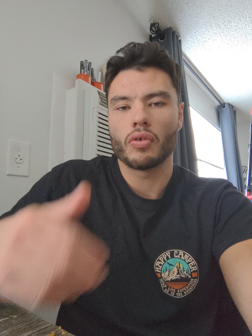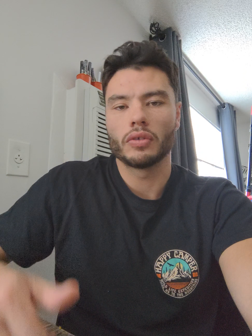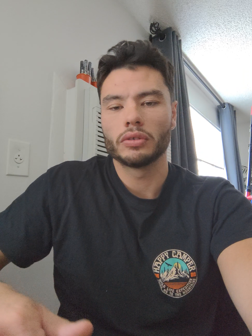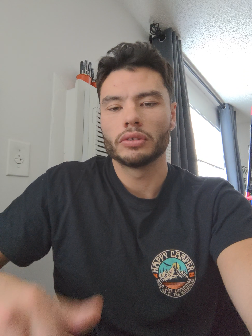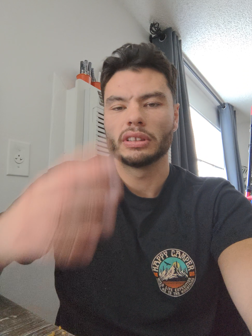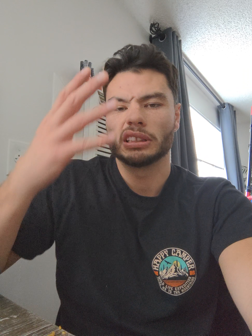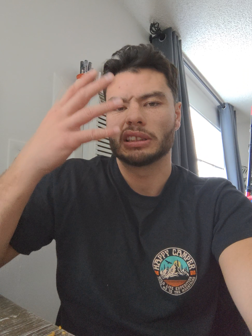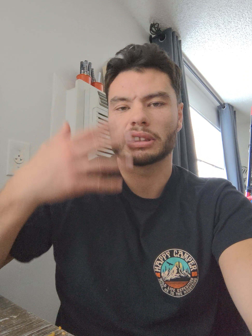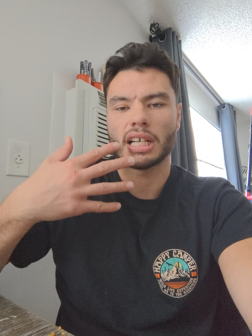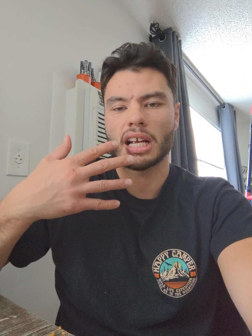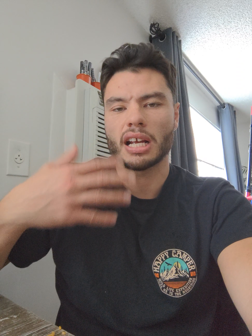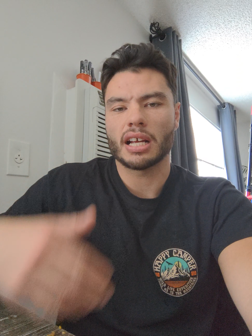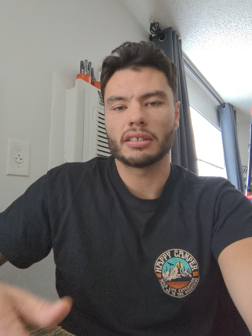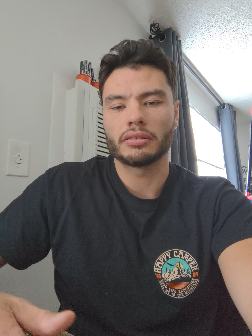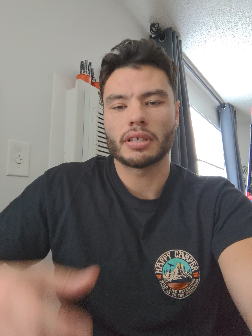sad